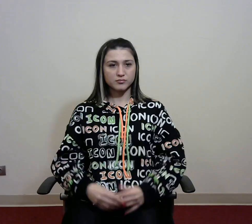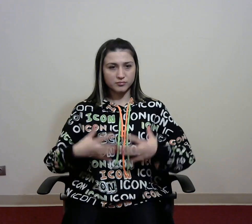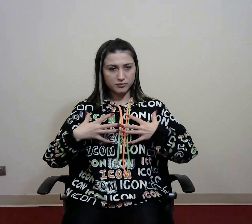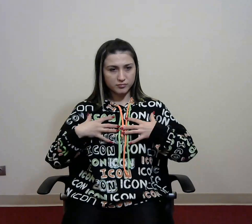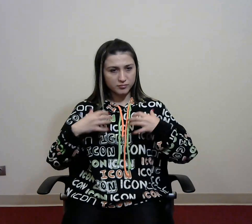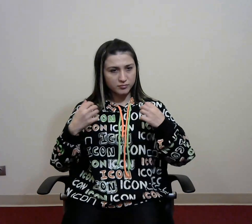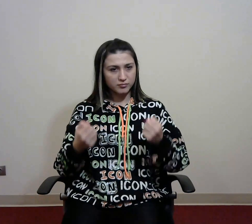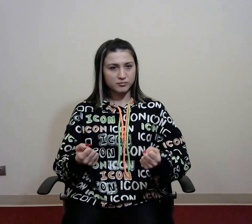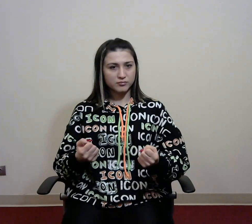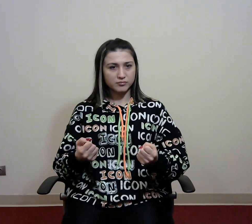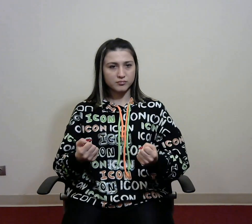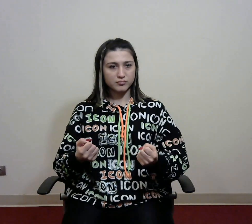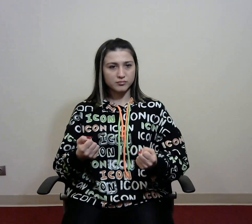sağlam